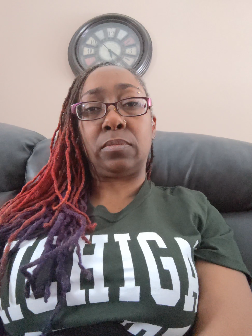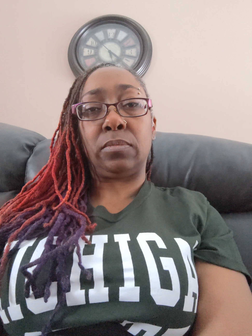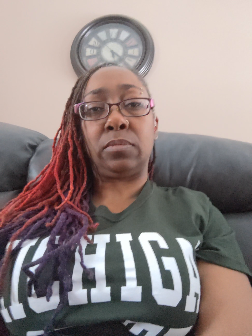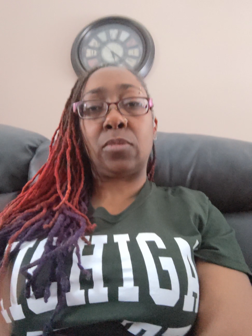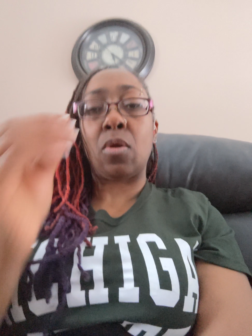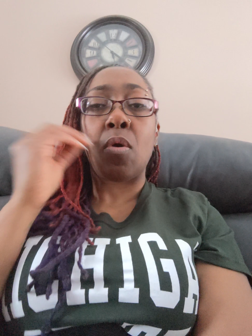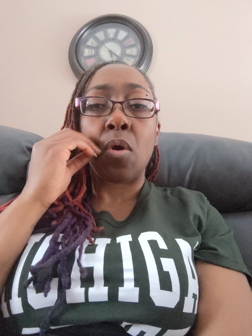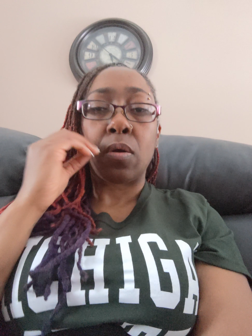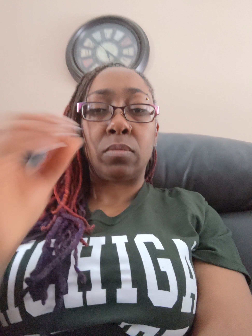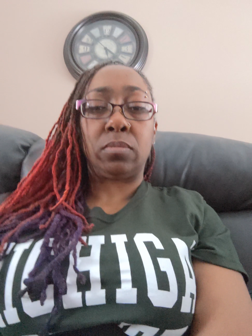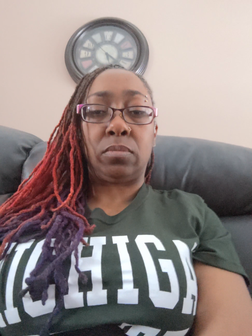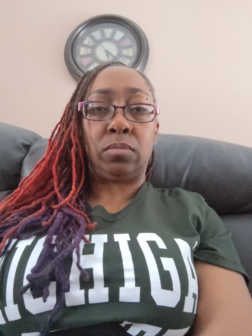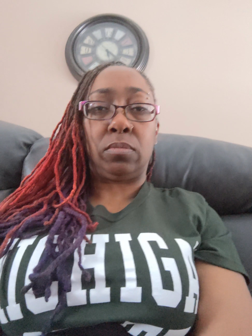home